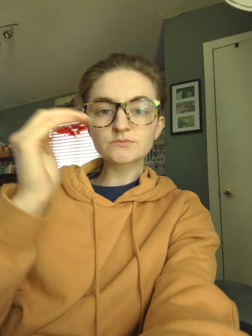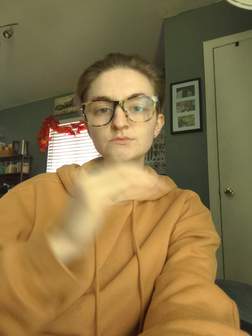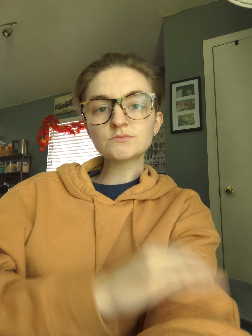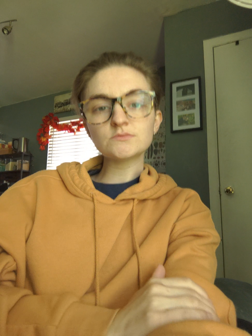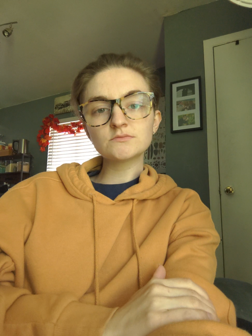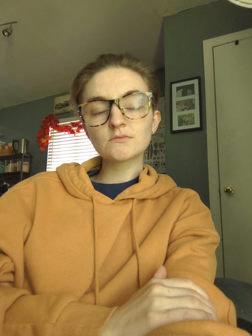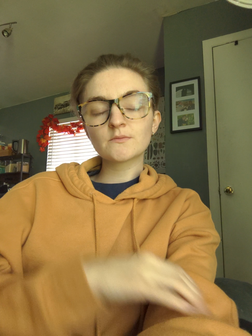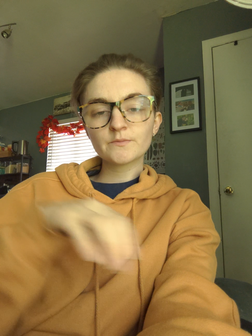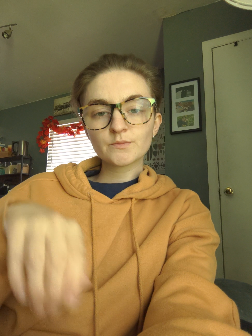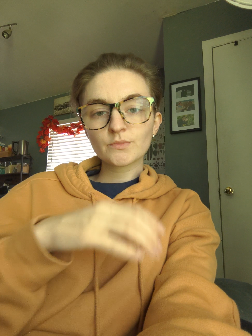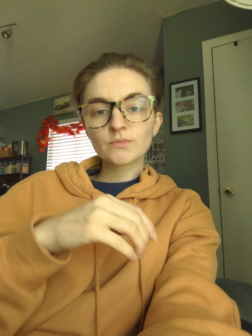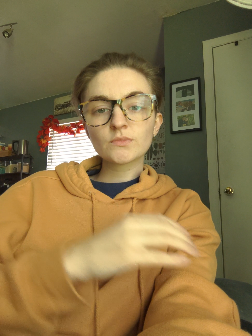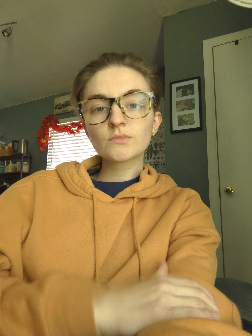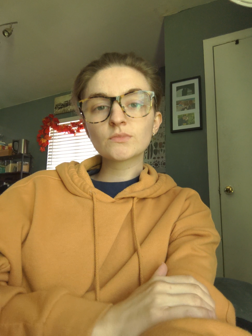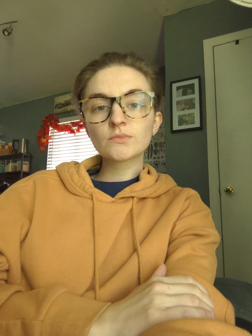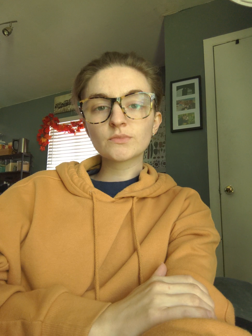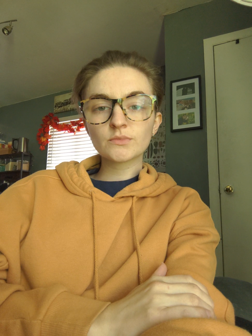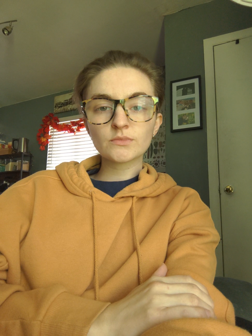does